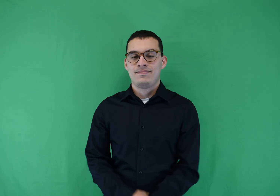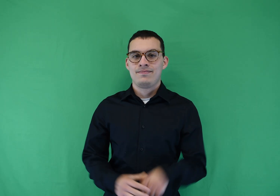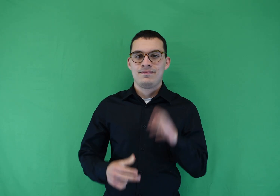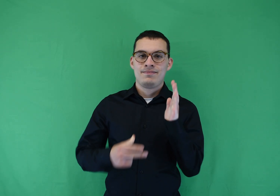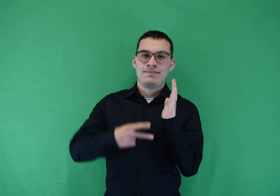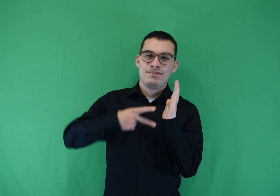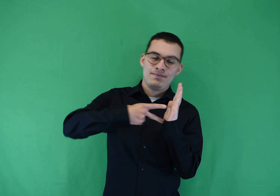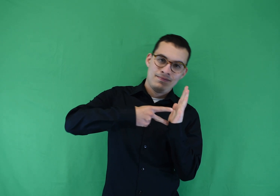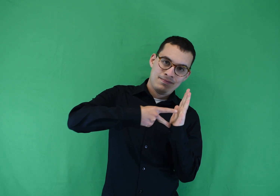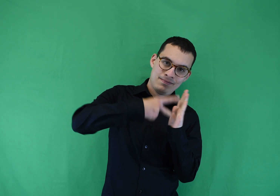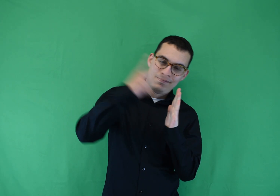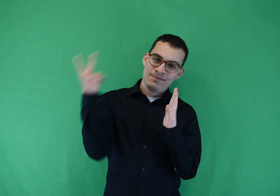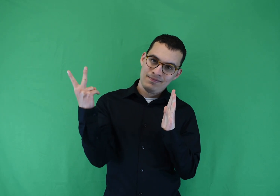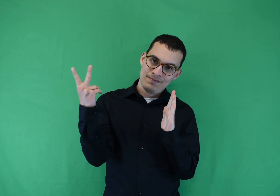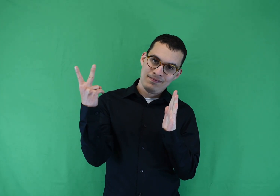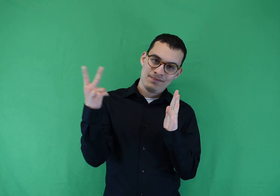otra vez